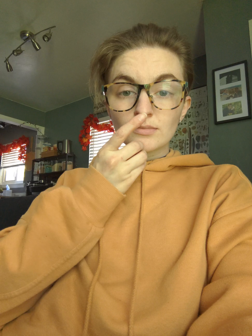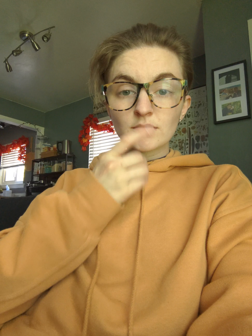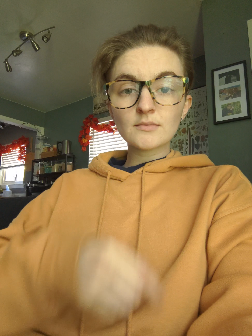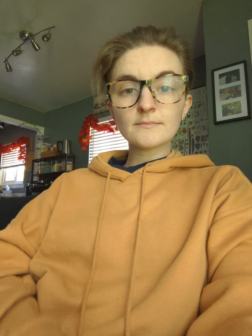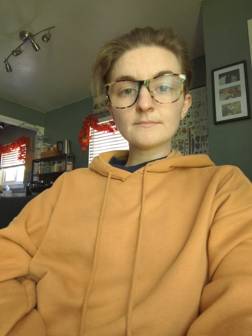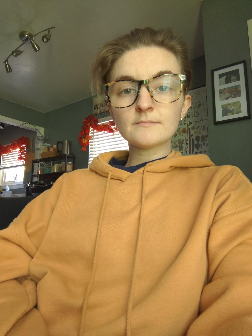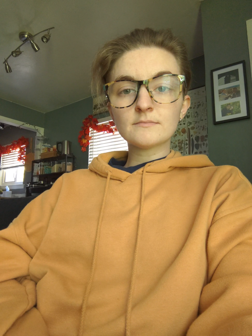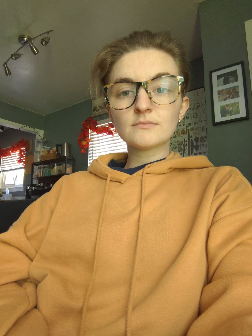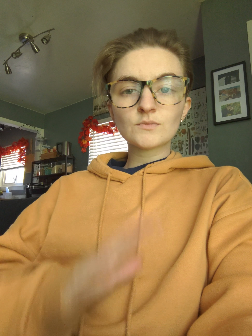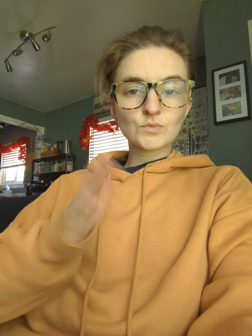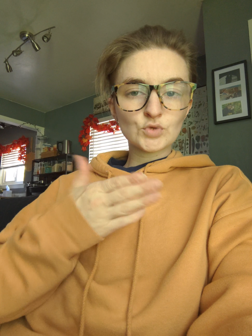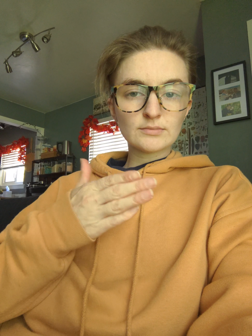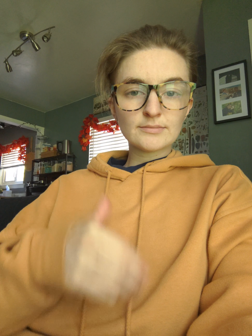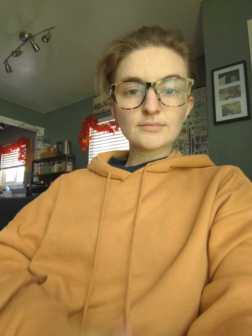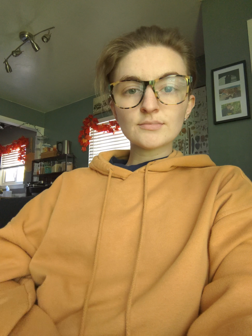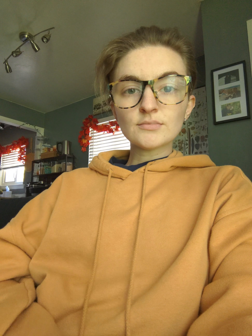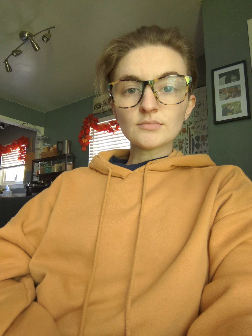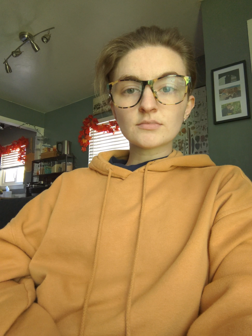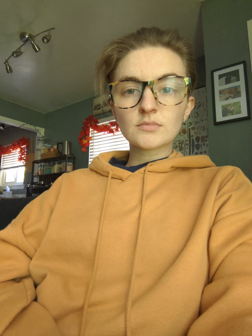share